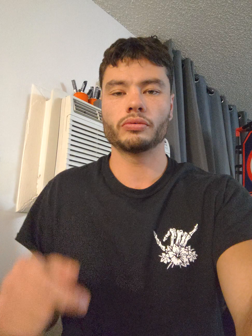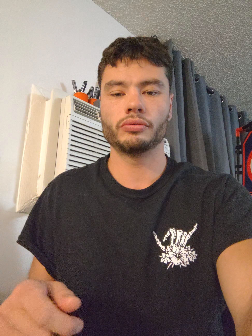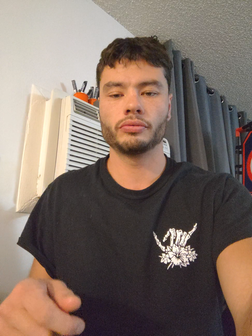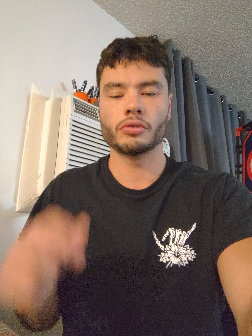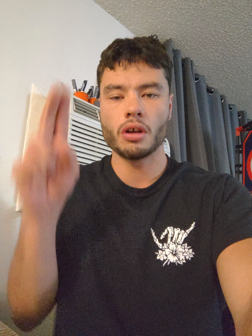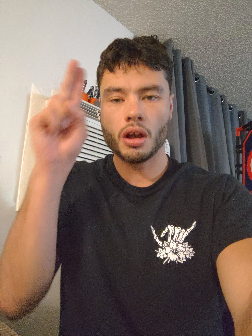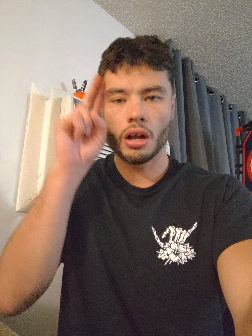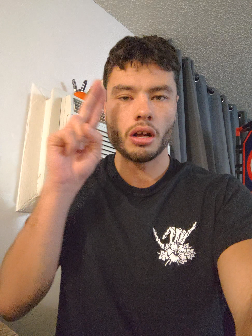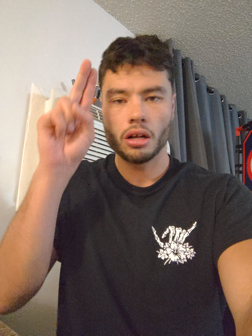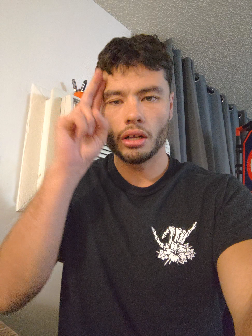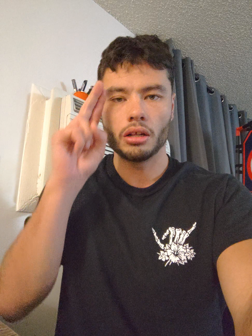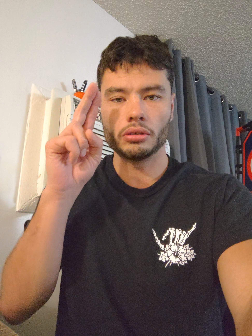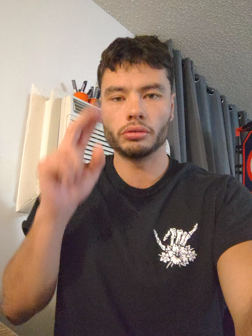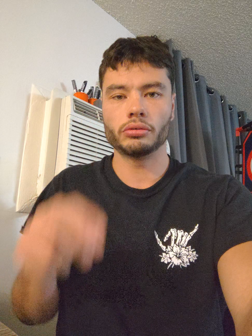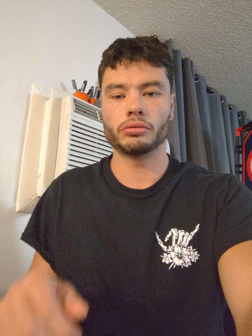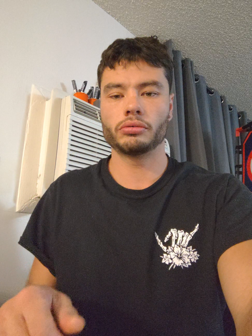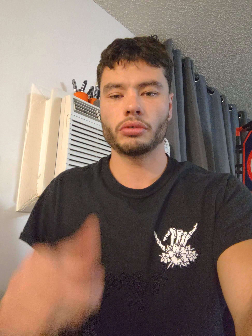uncle